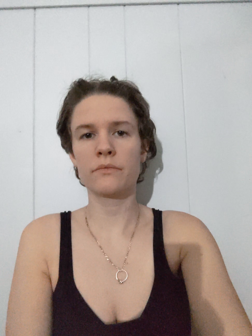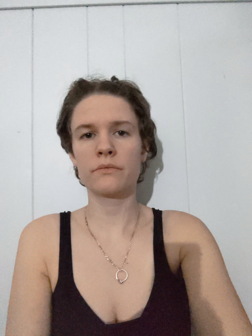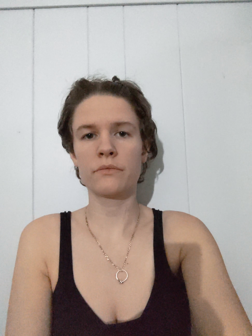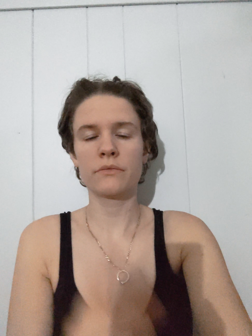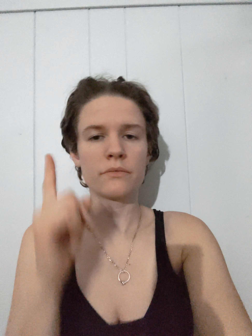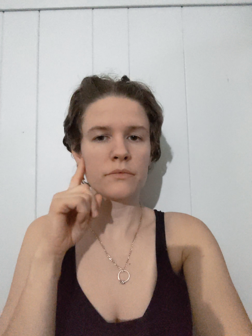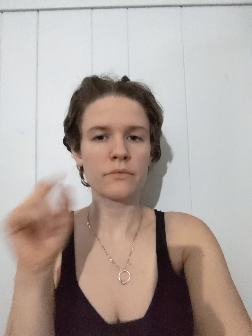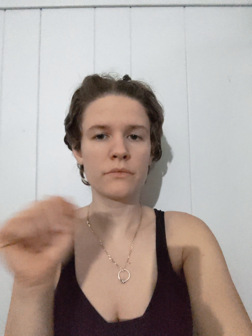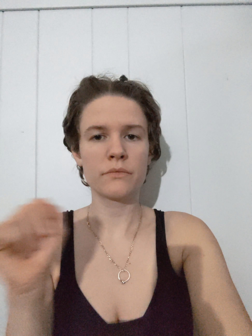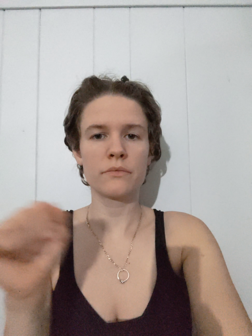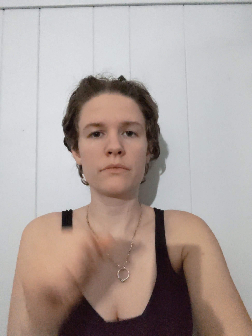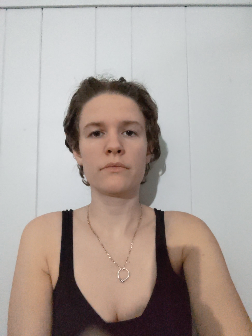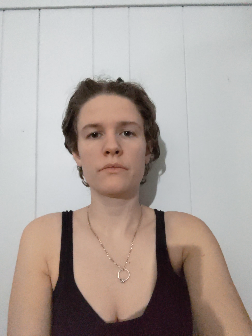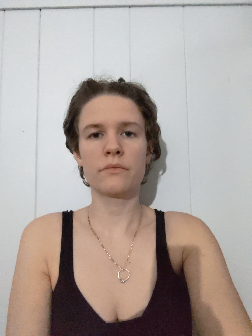loud